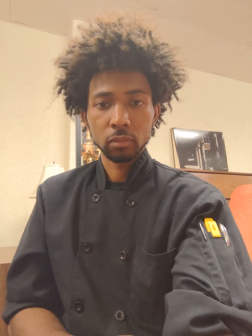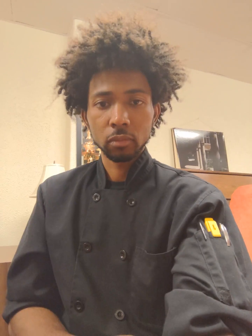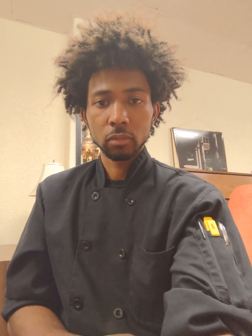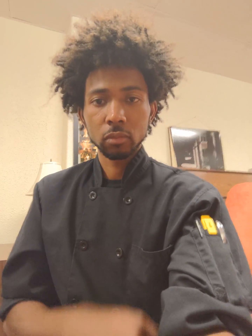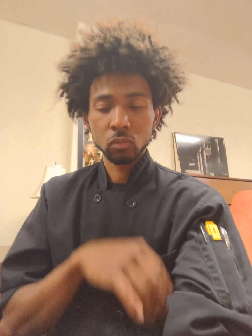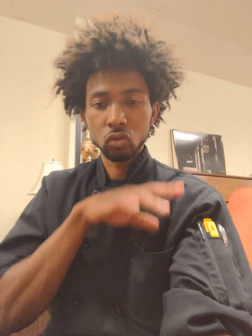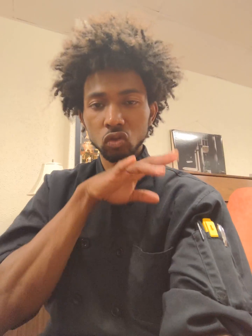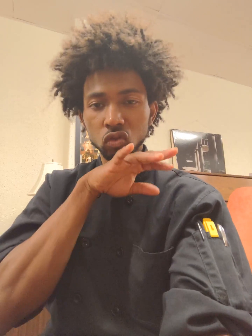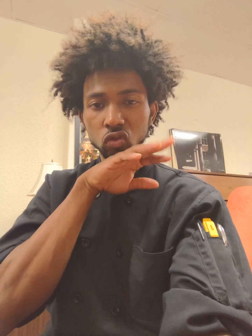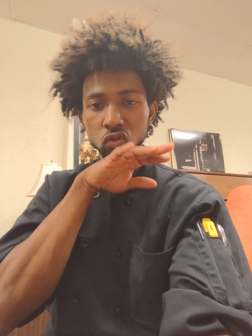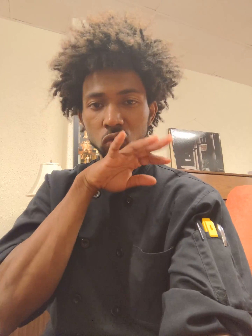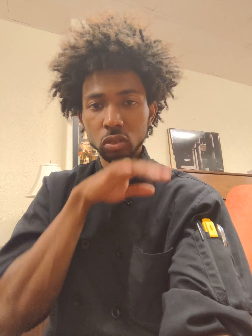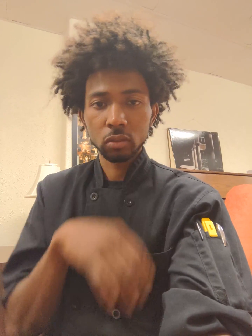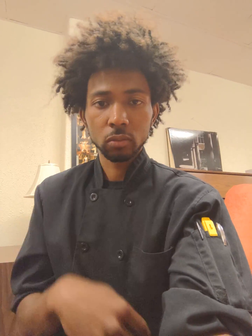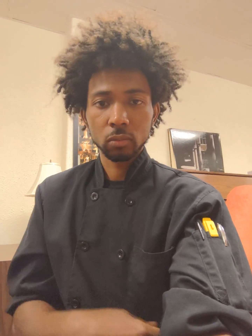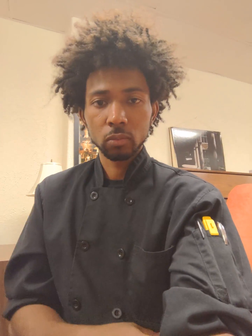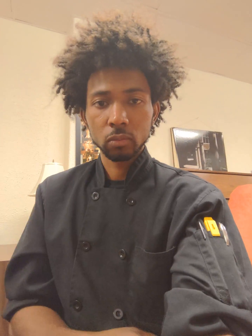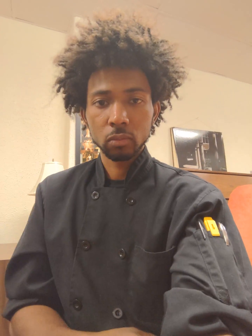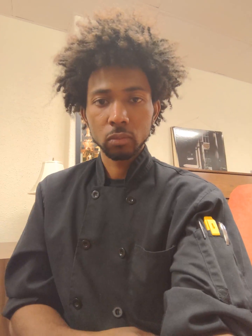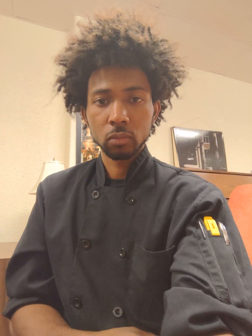naughty